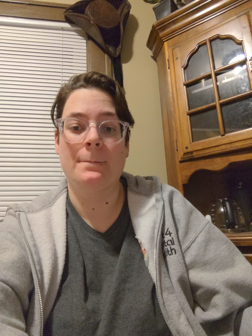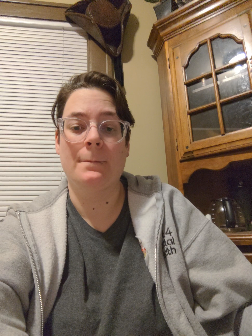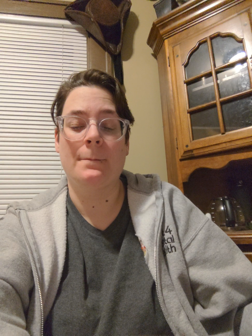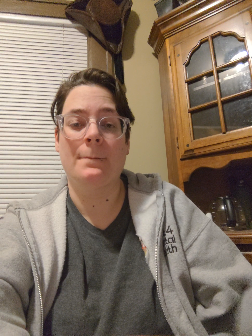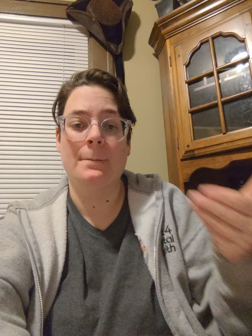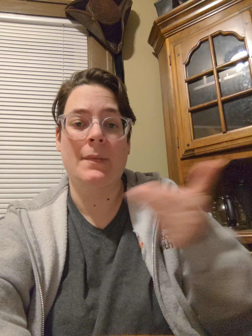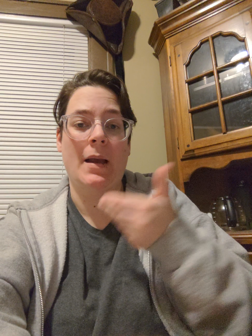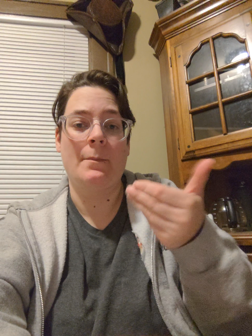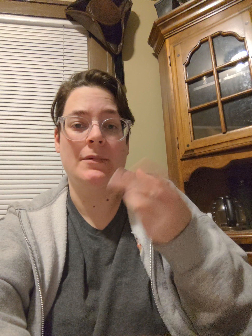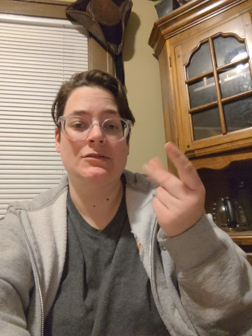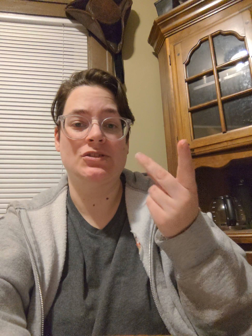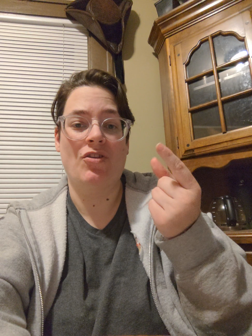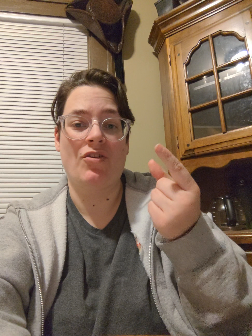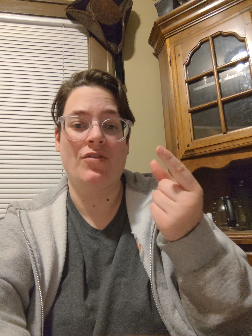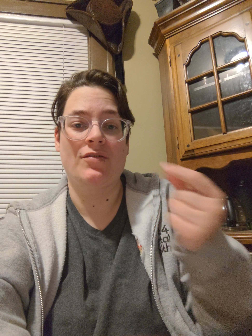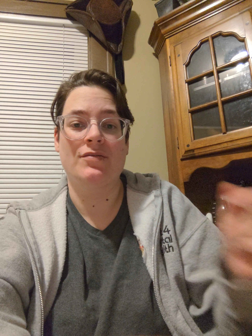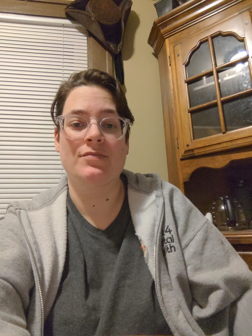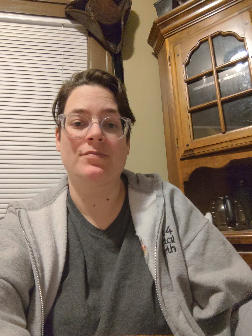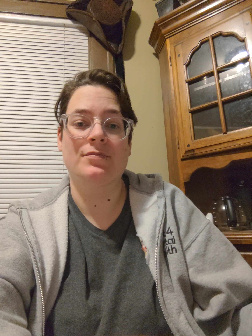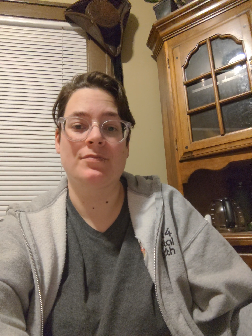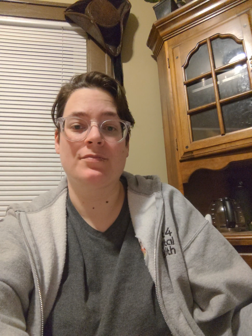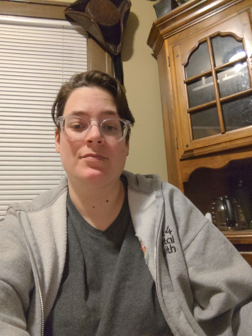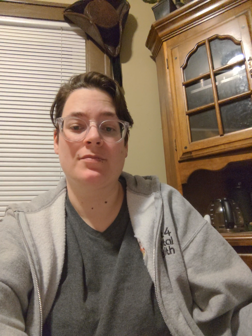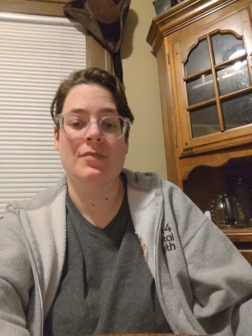puppy